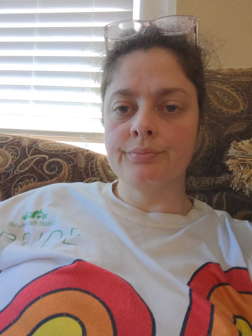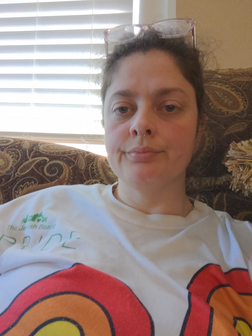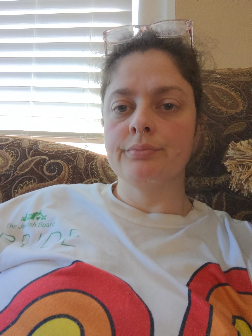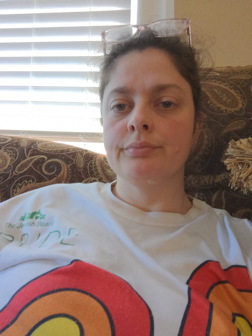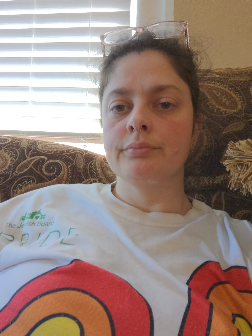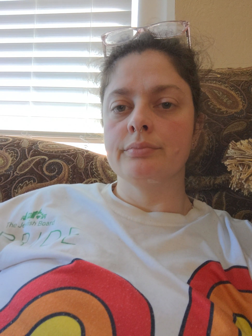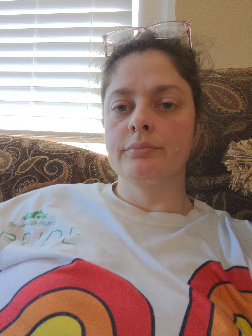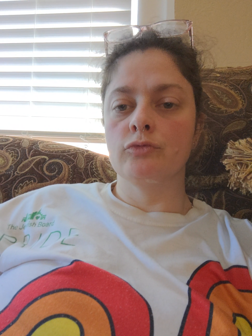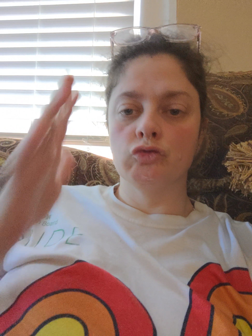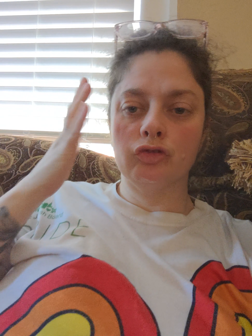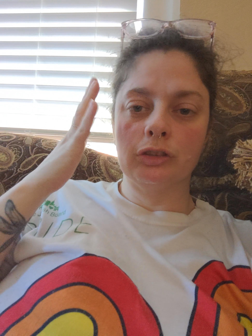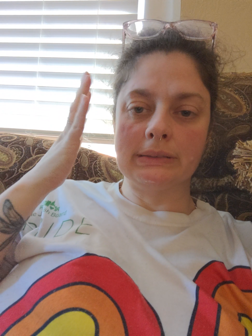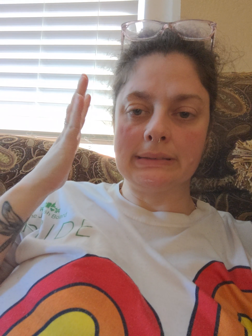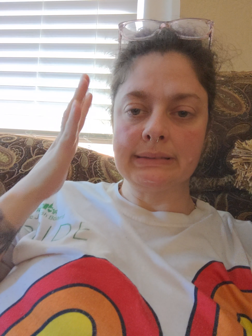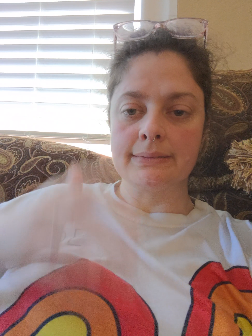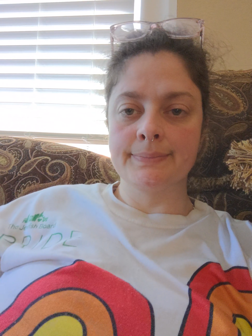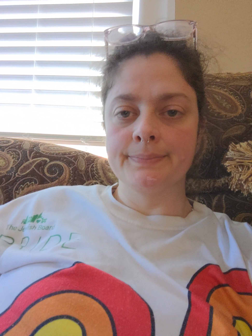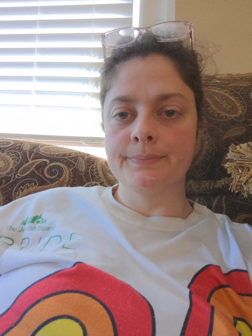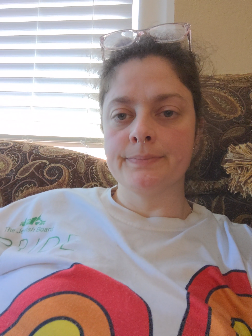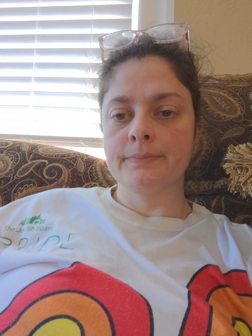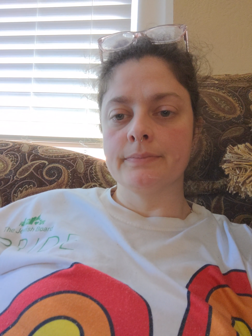tree